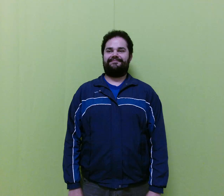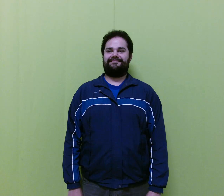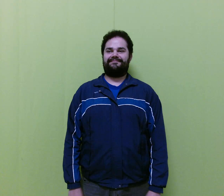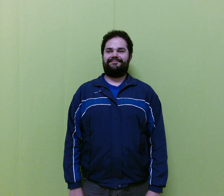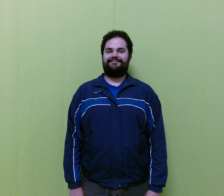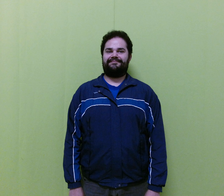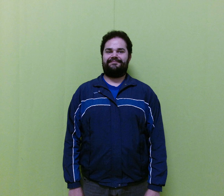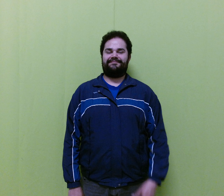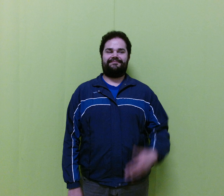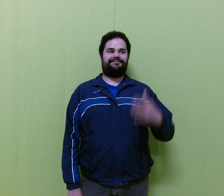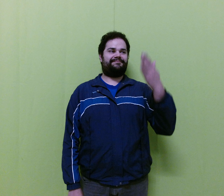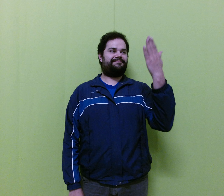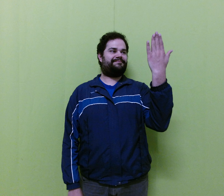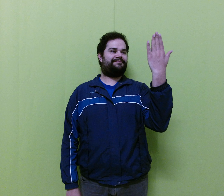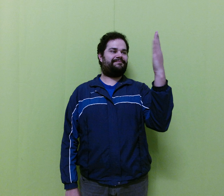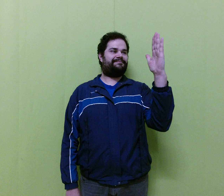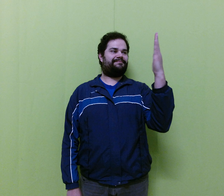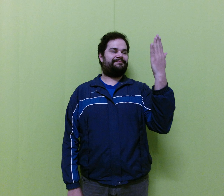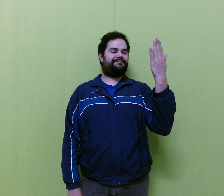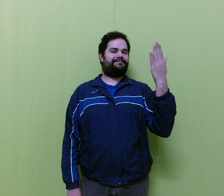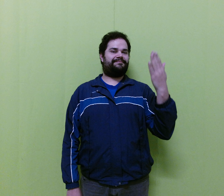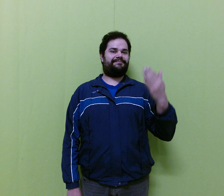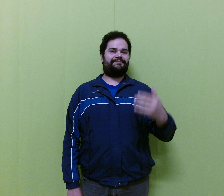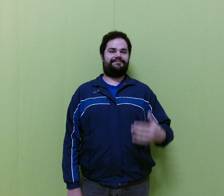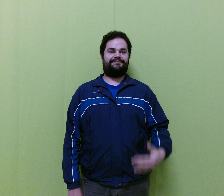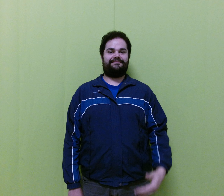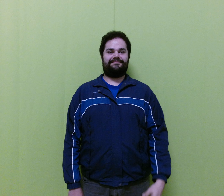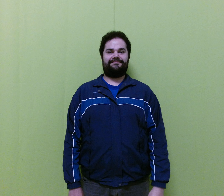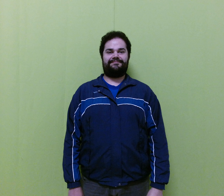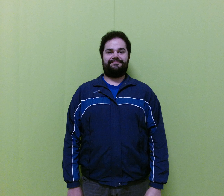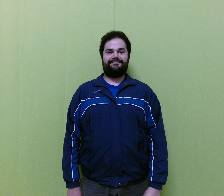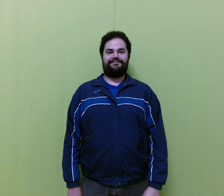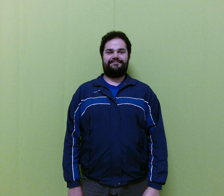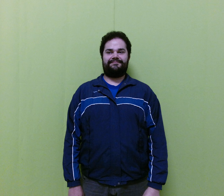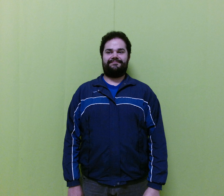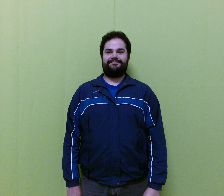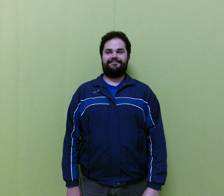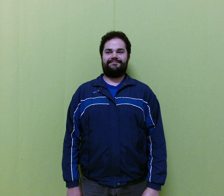espelho